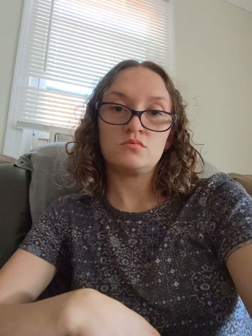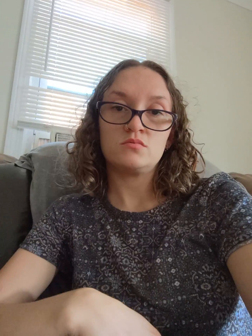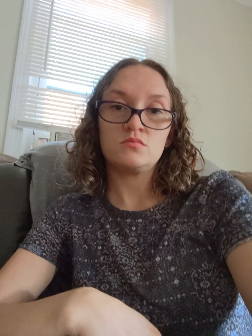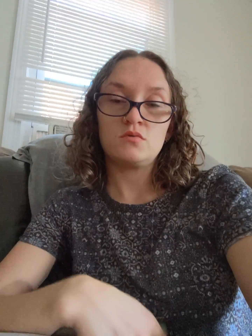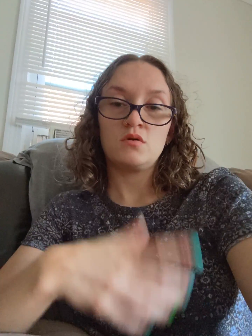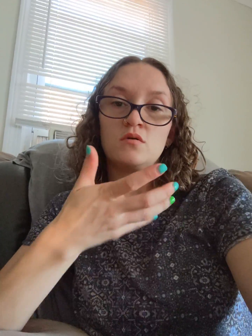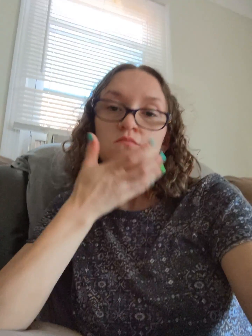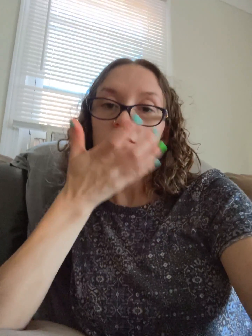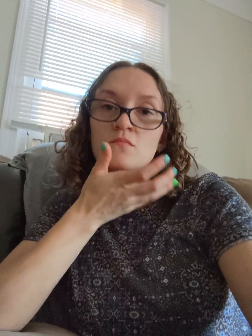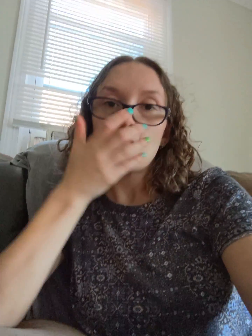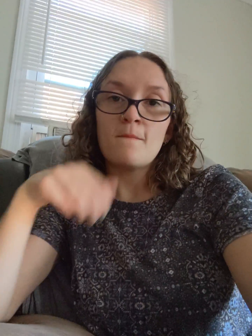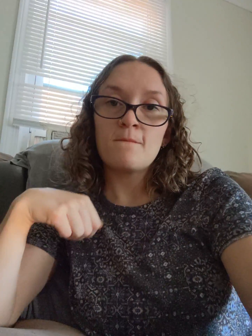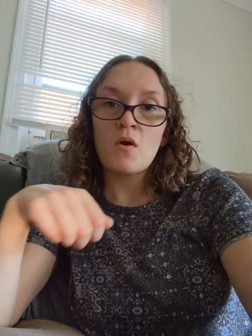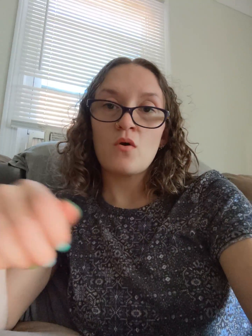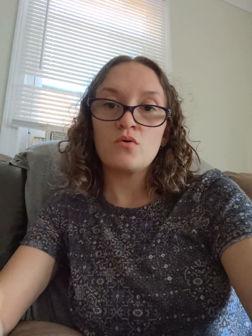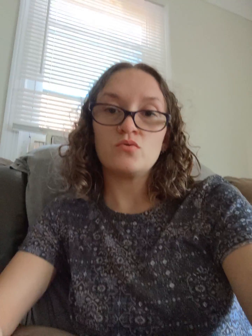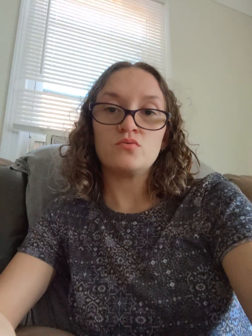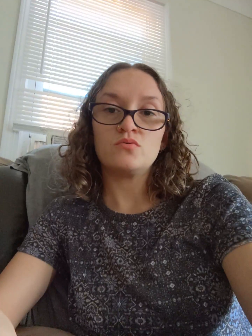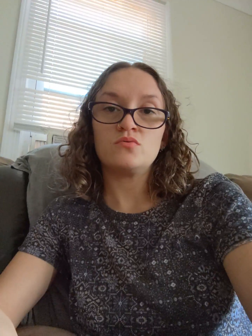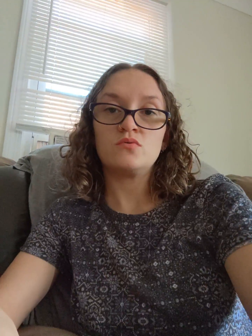lawn mower